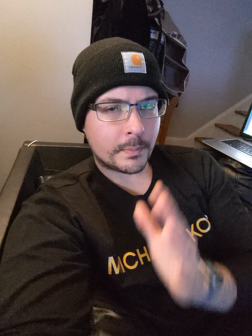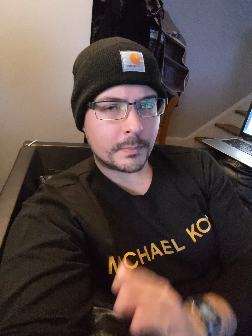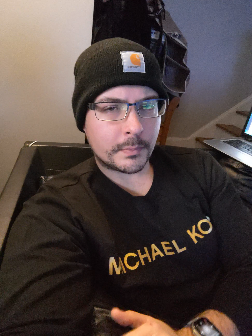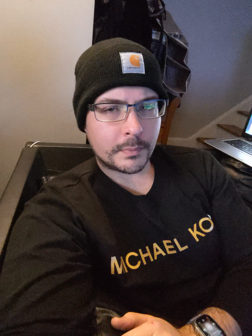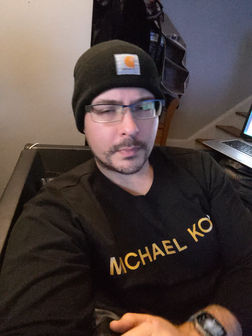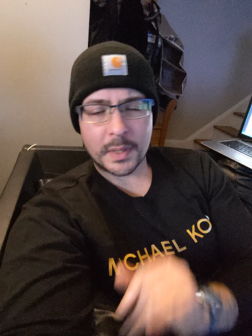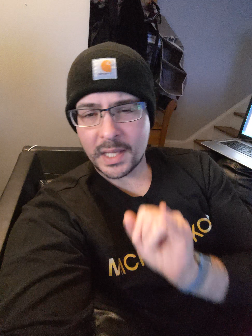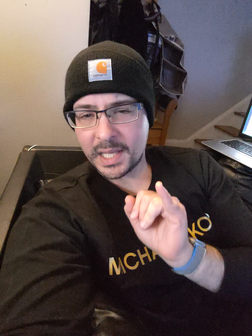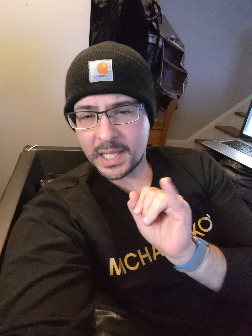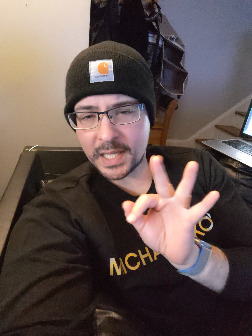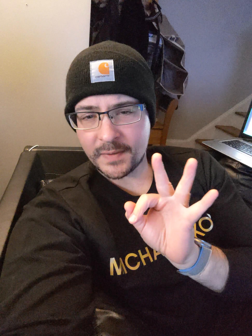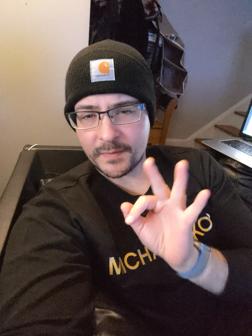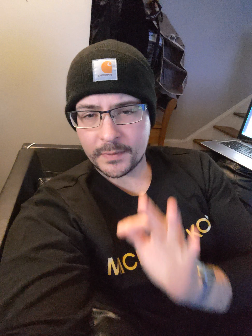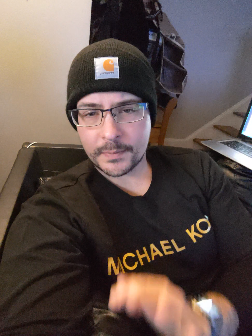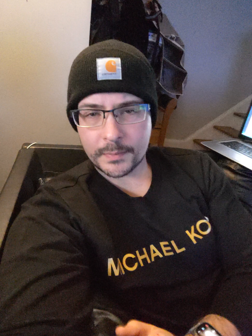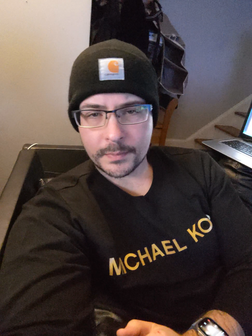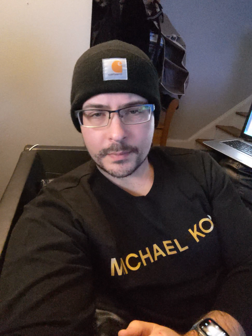if